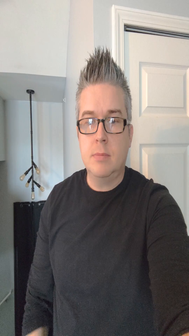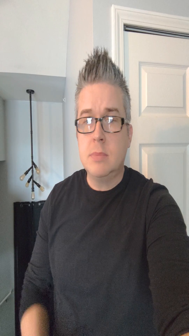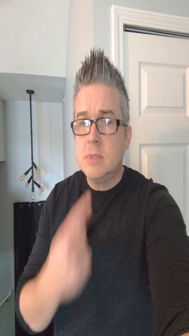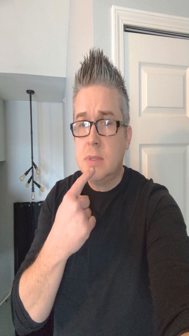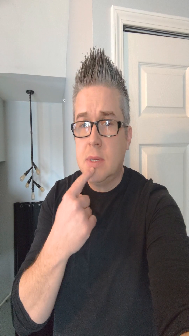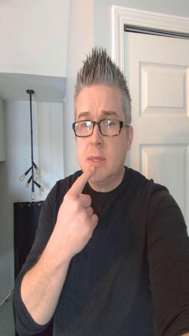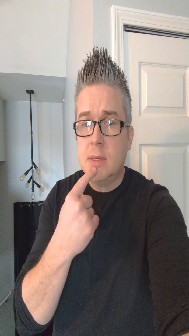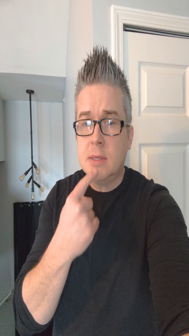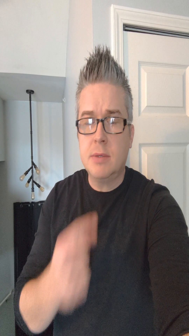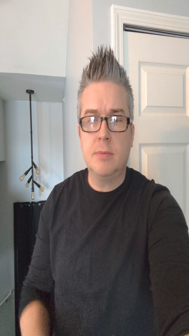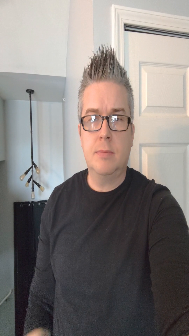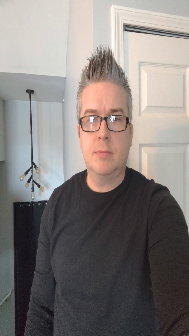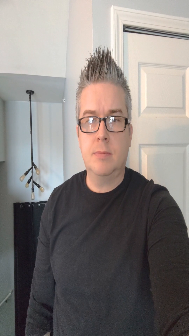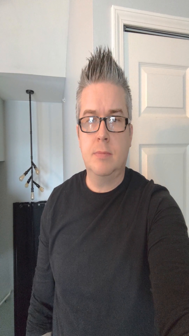say